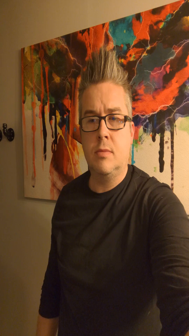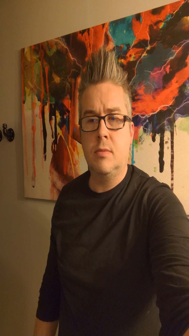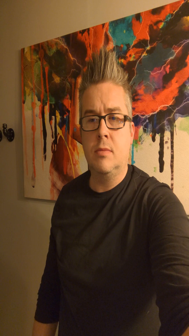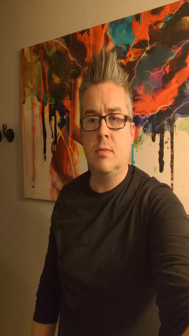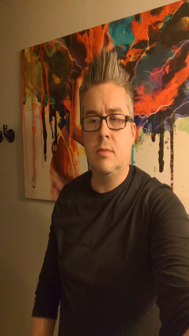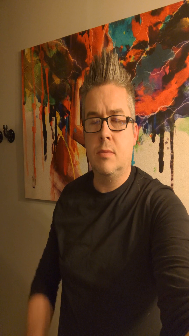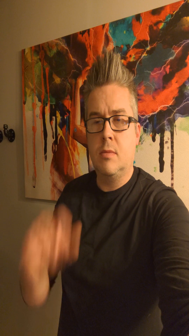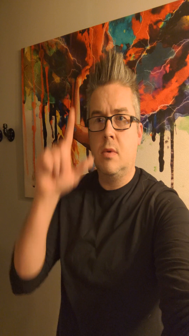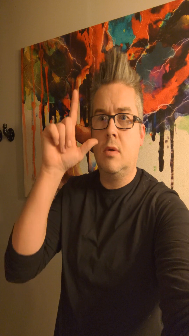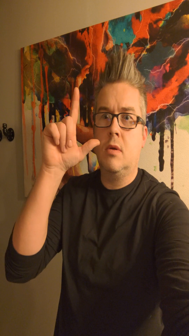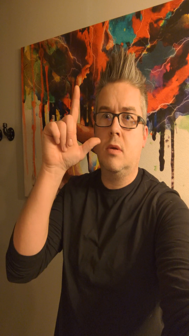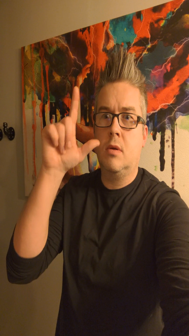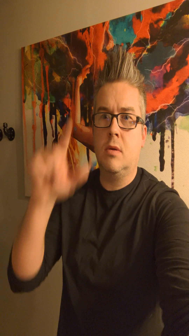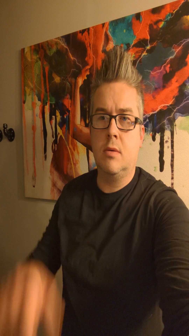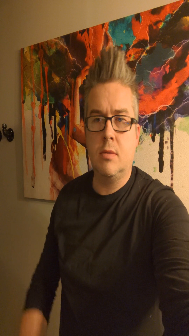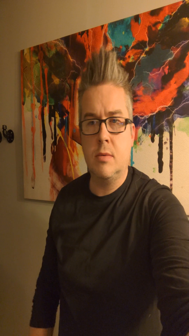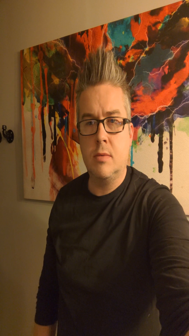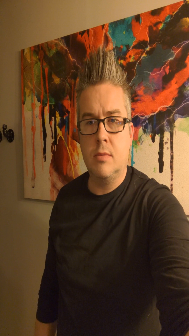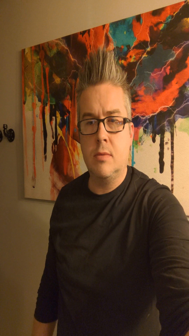awake